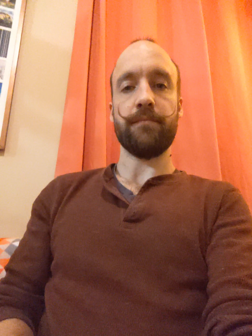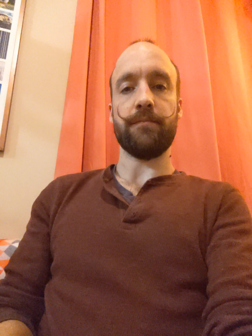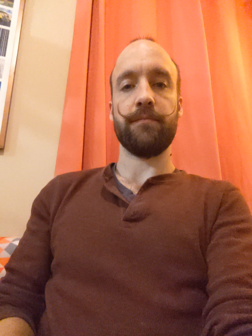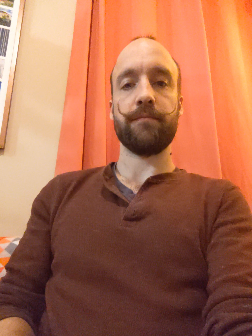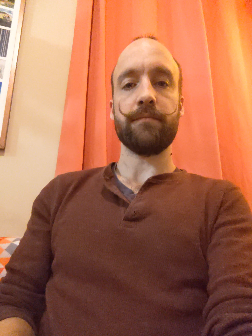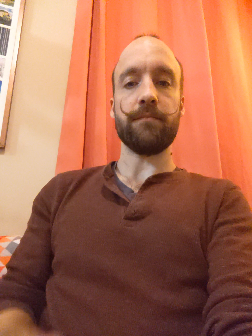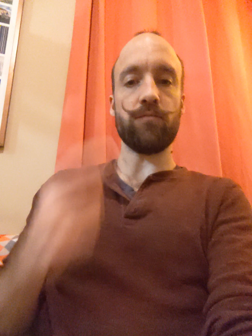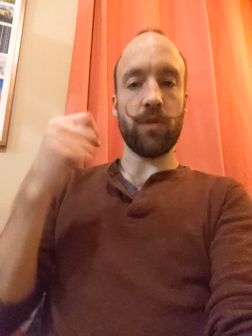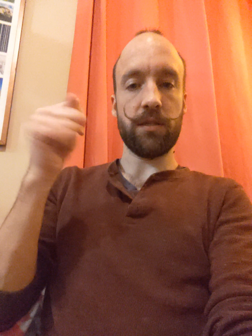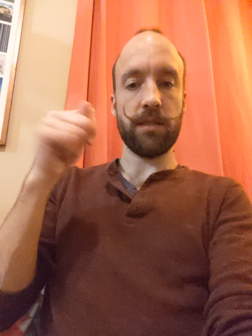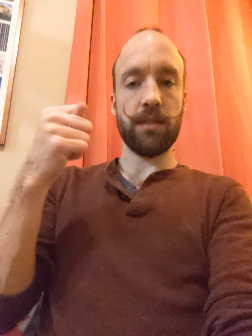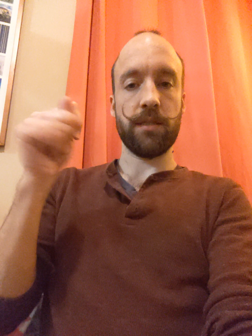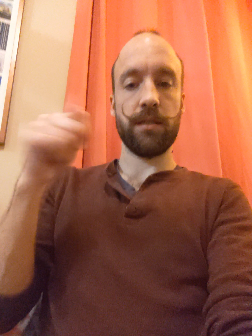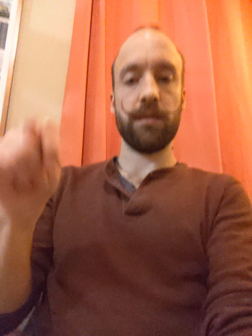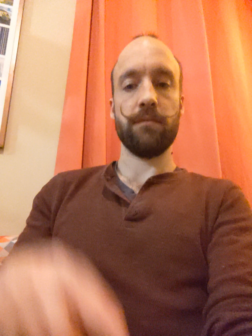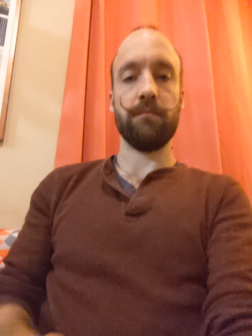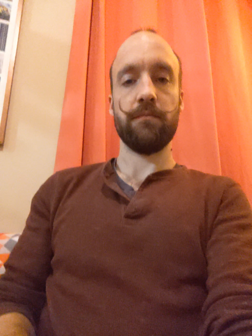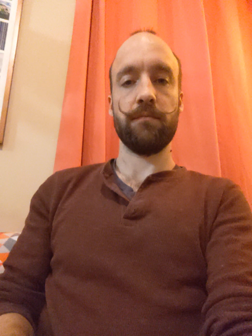toy